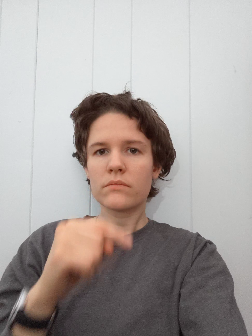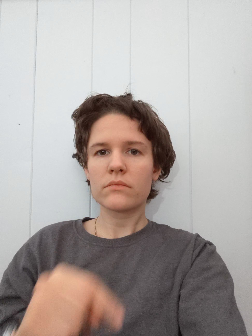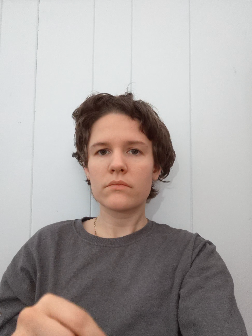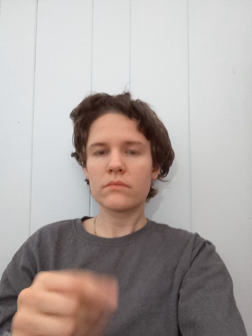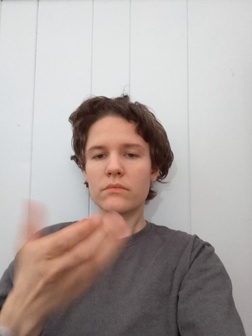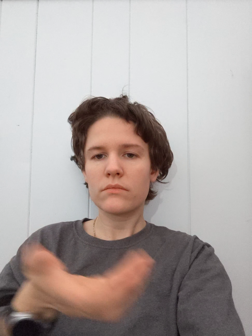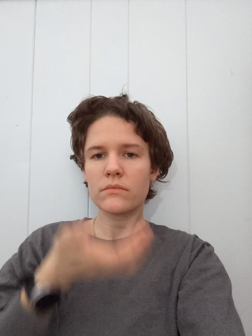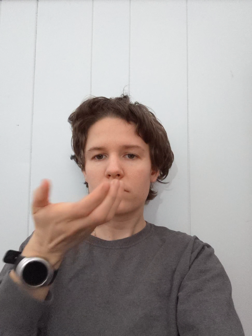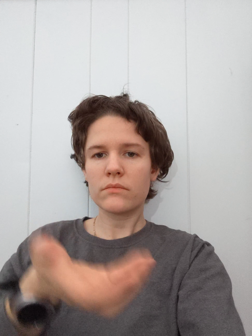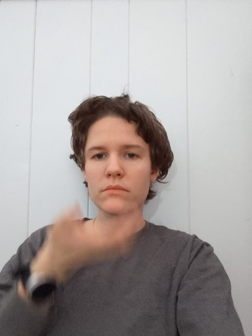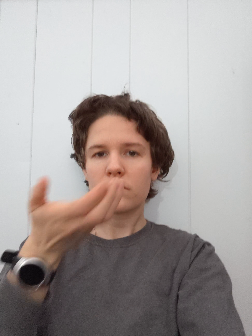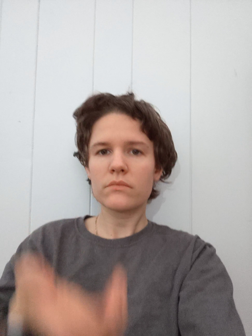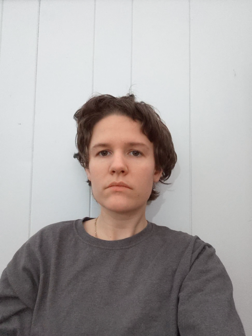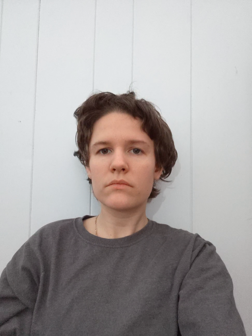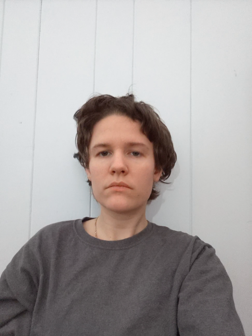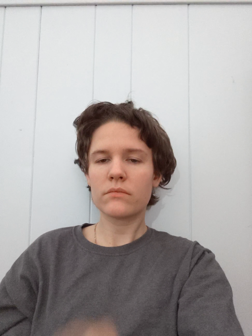cereal